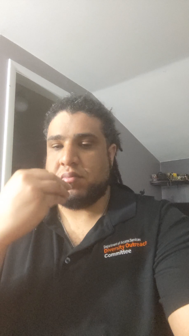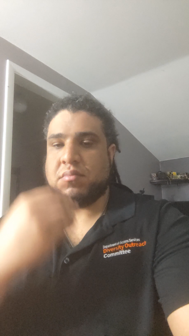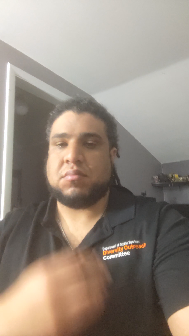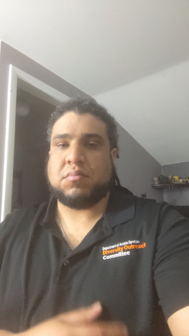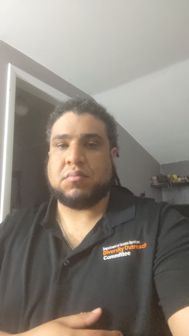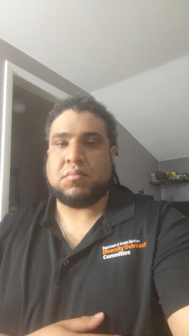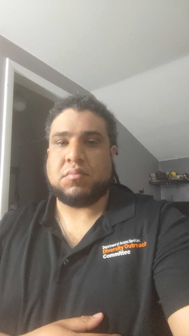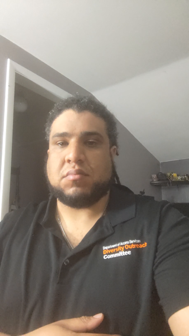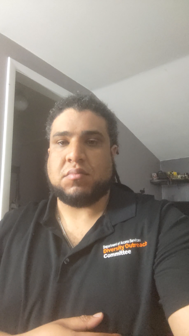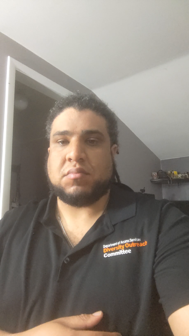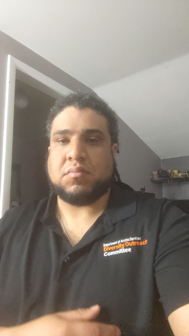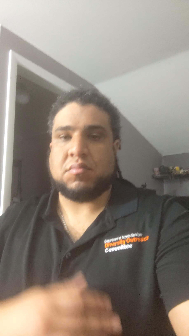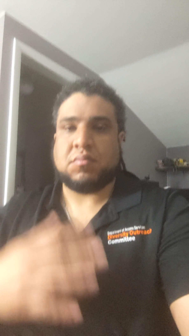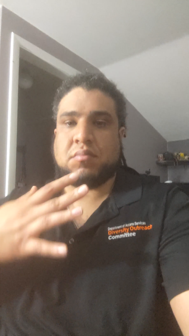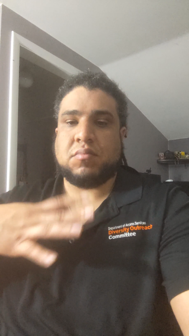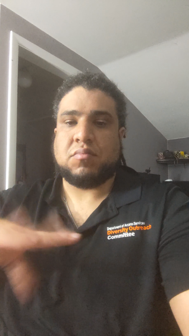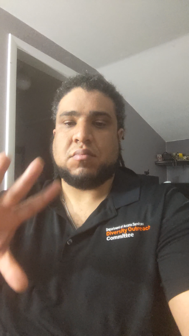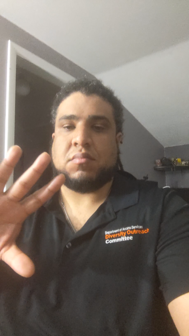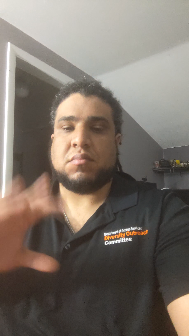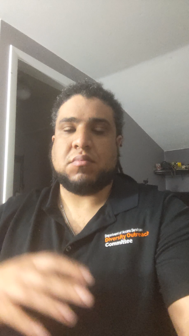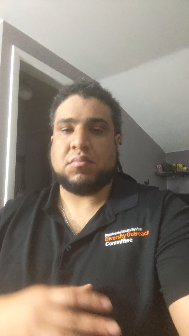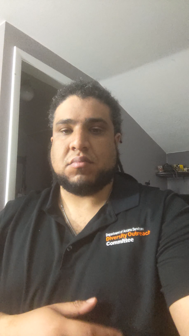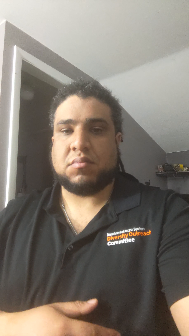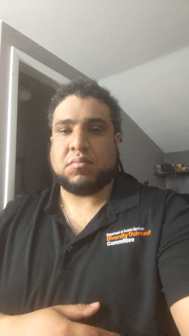dress